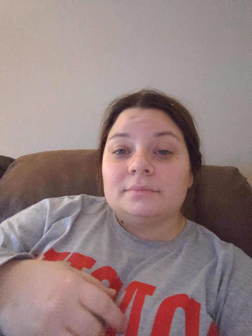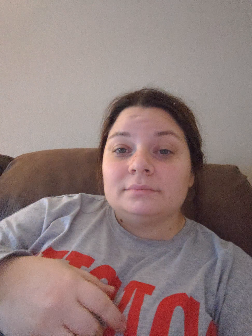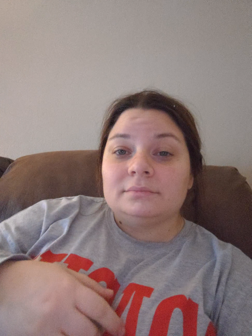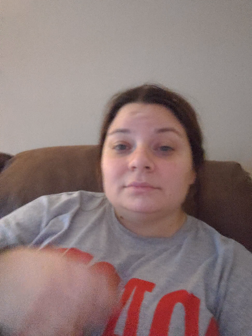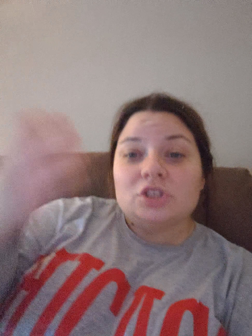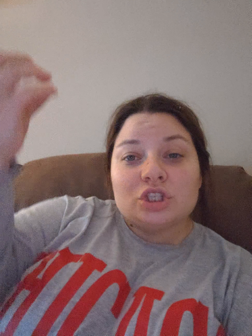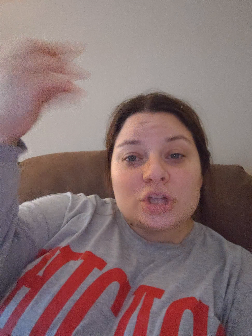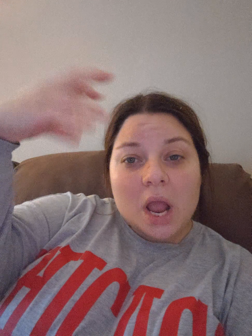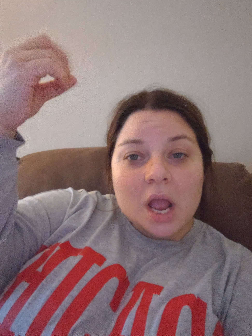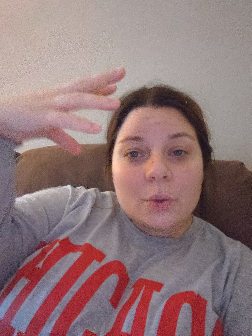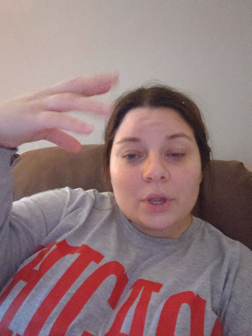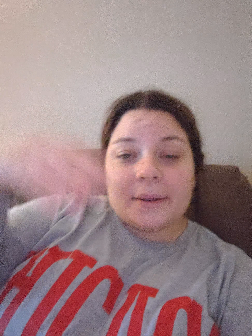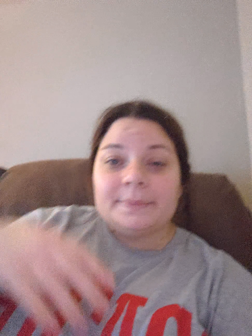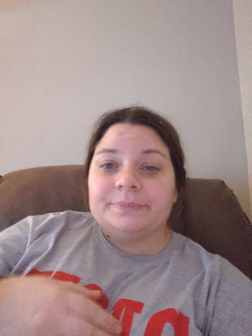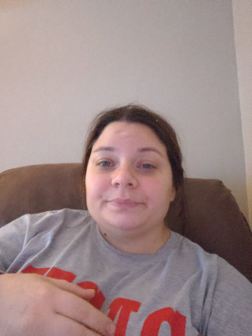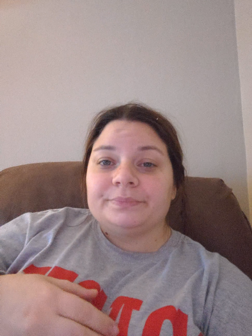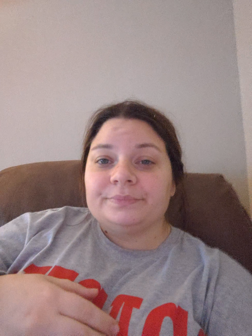shower